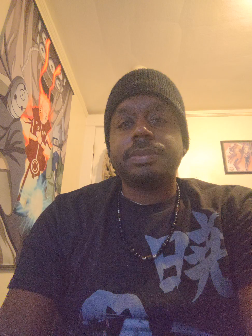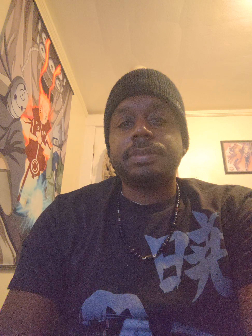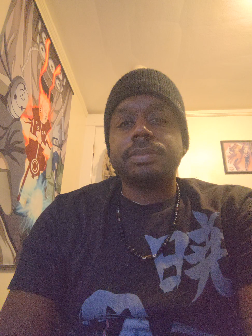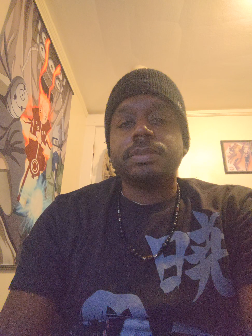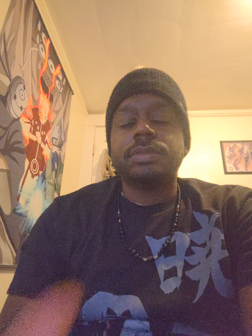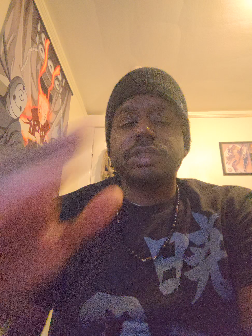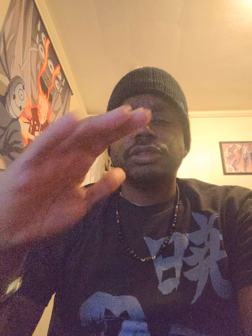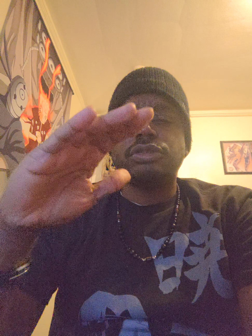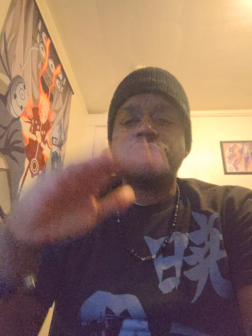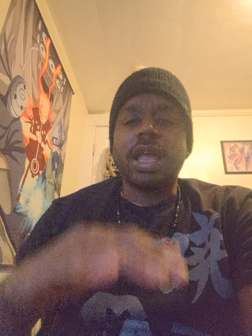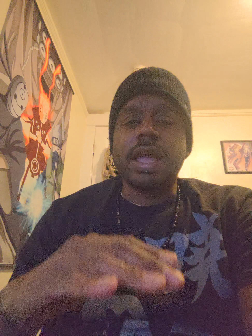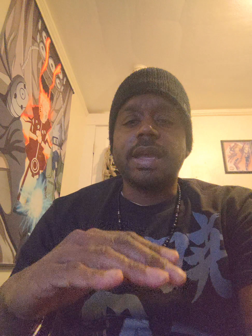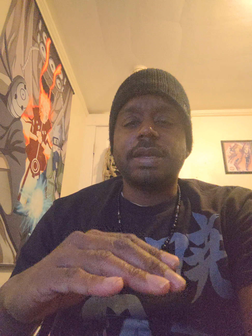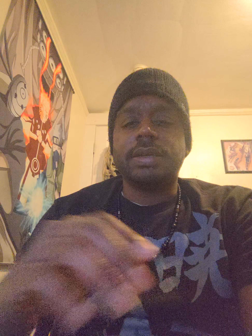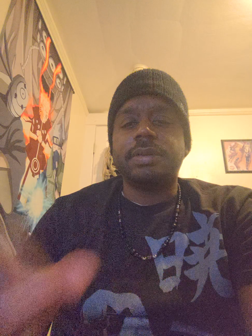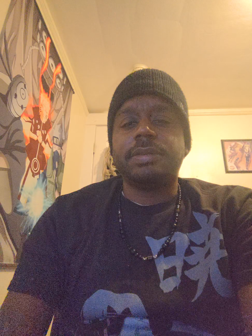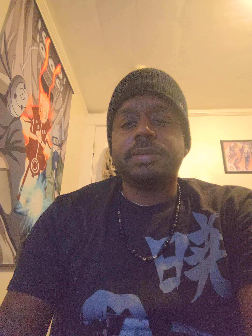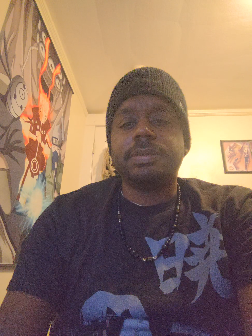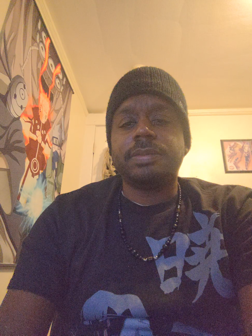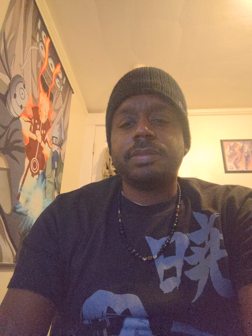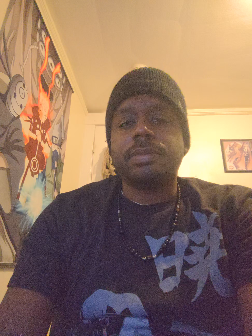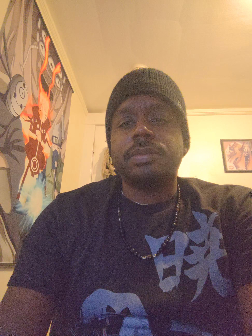child